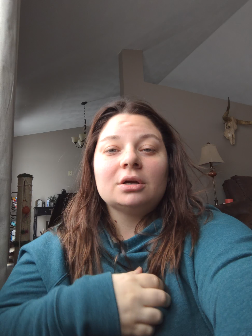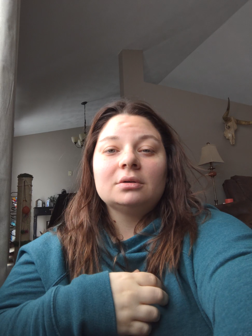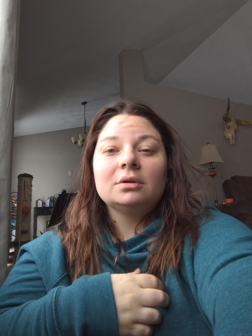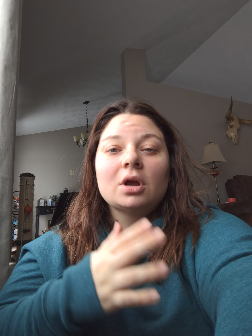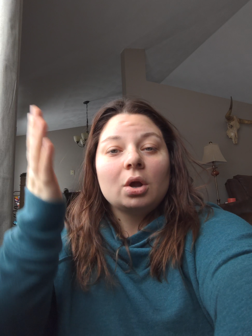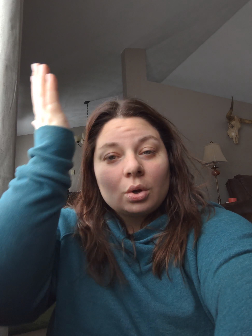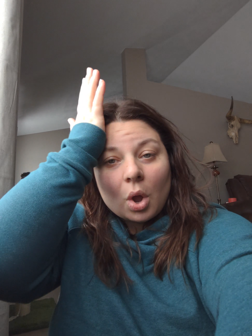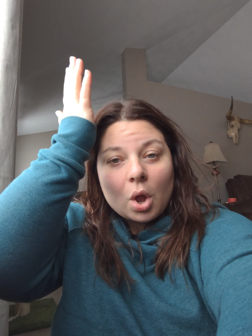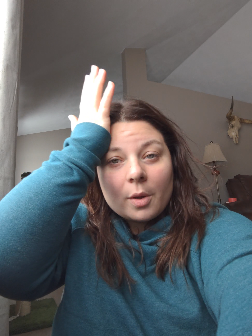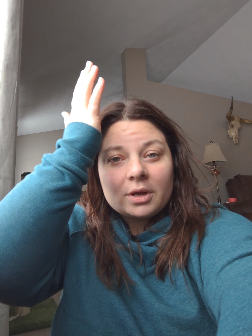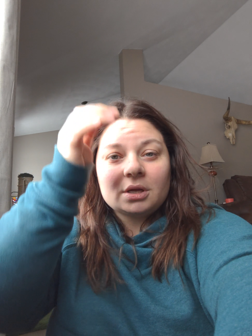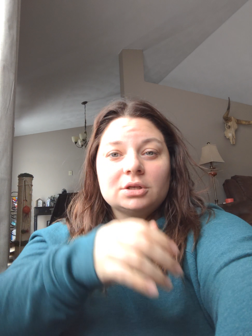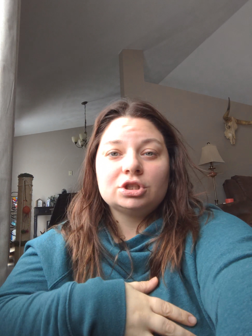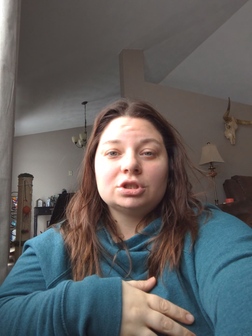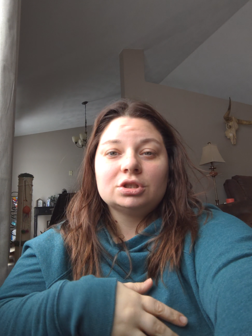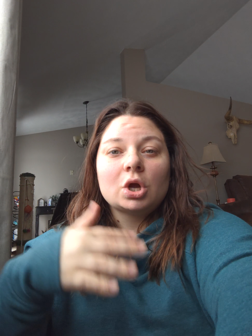garbage